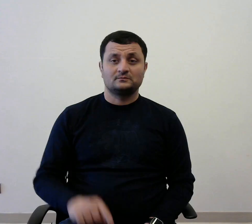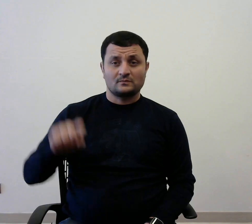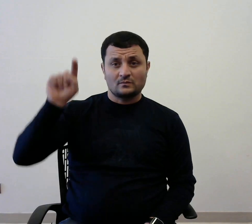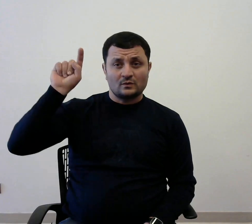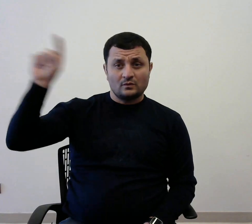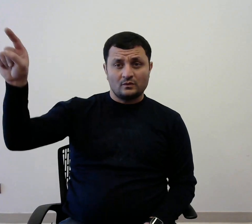orda